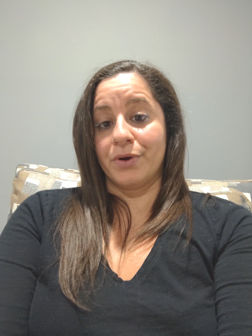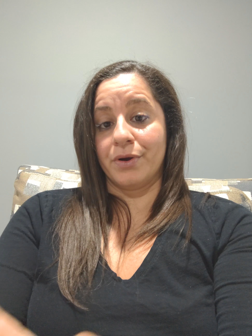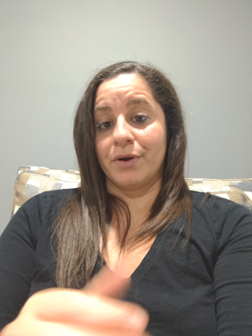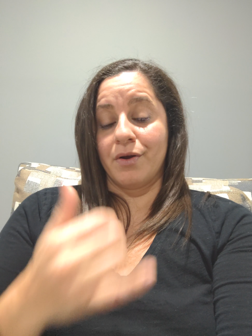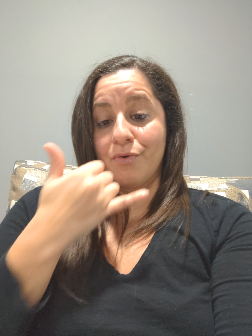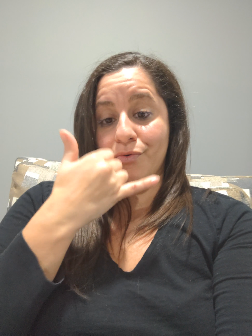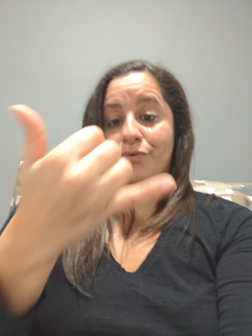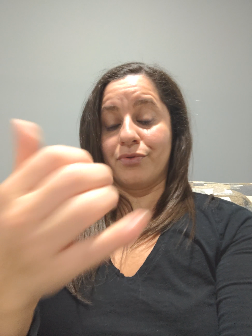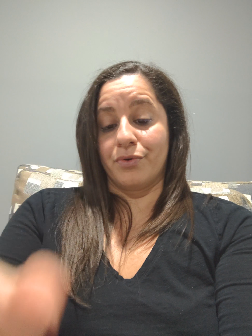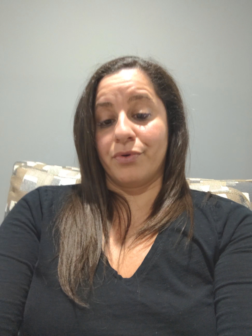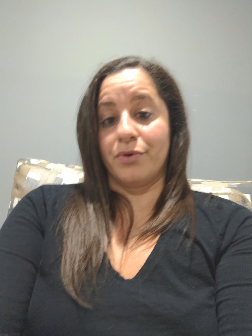call on the phone